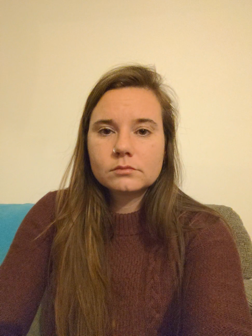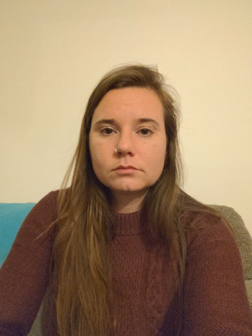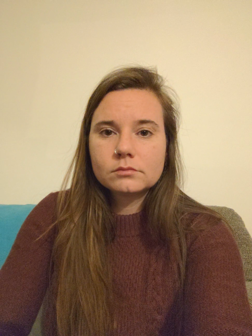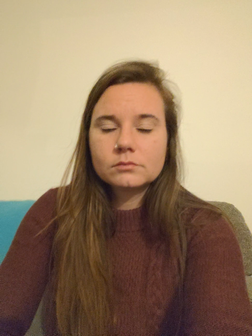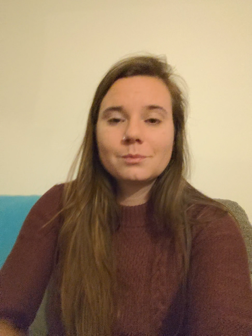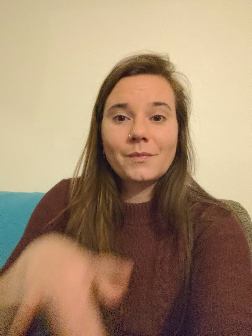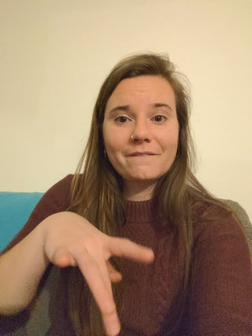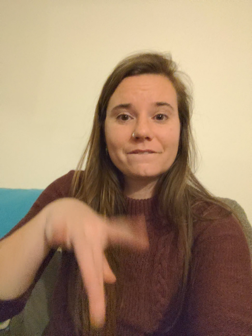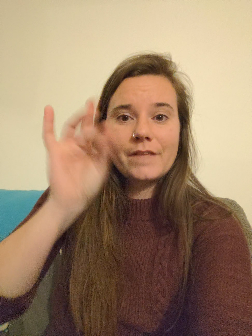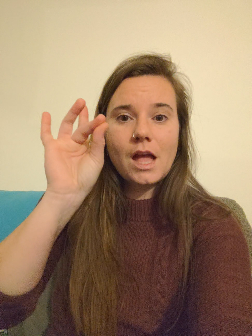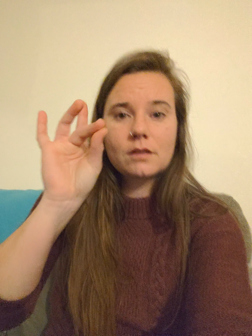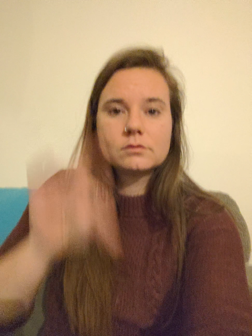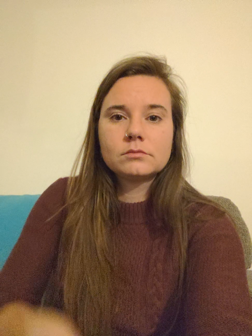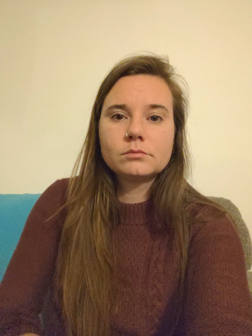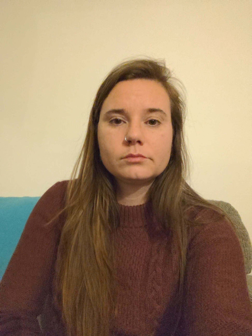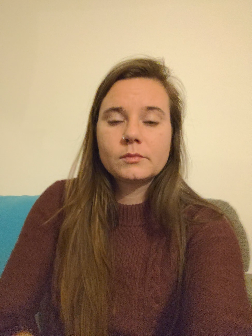find